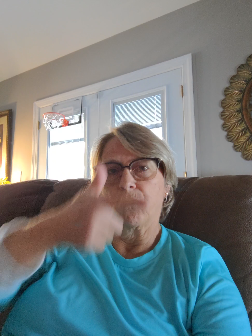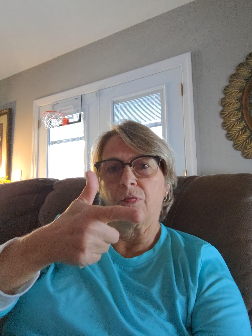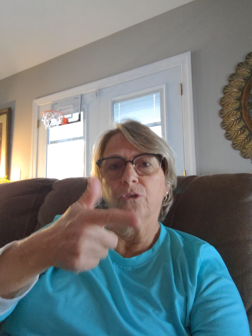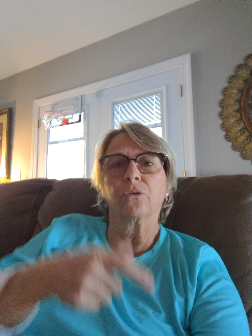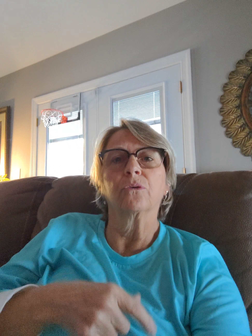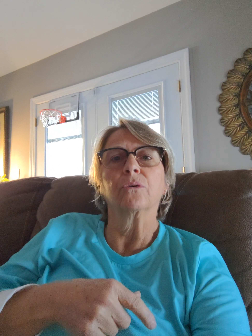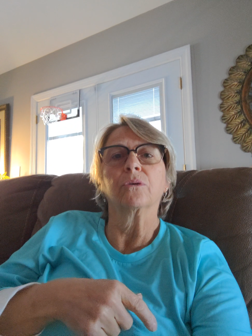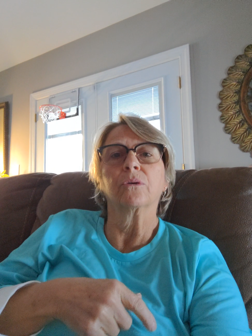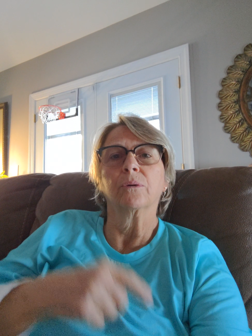brother